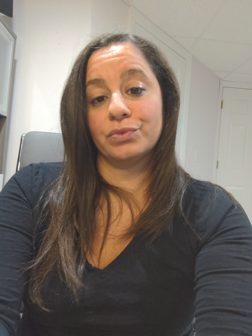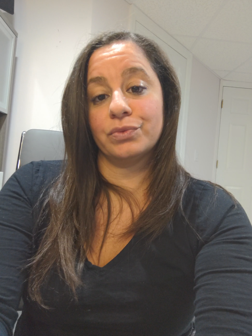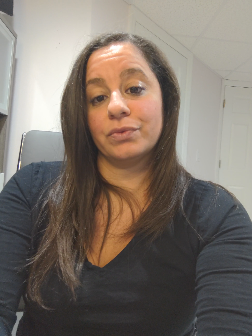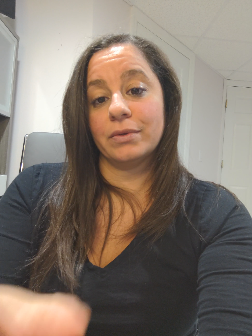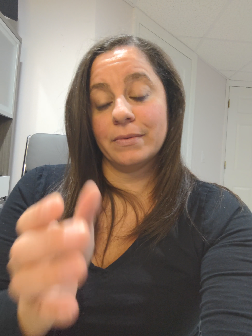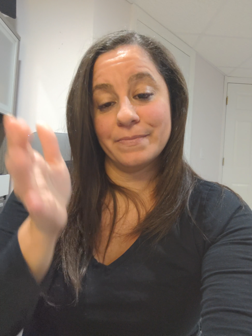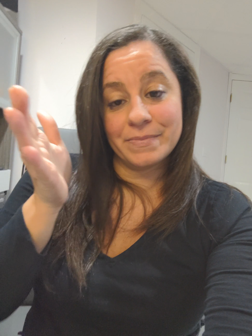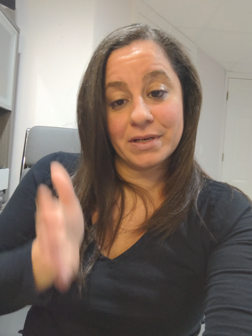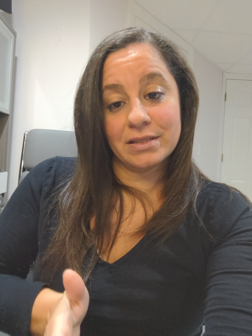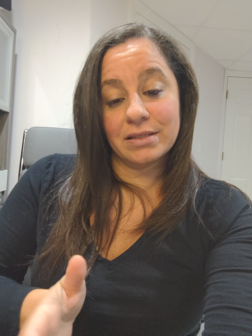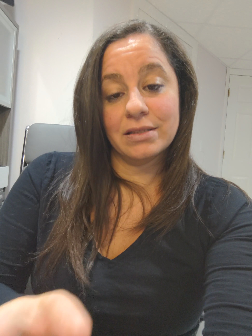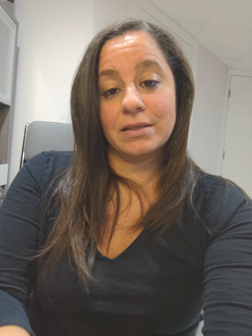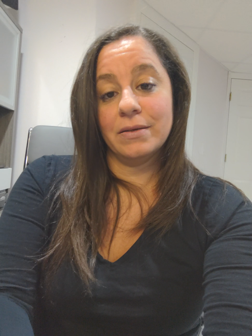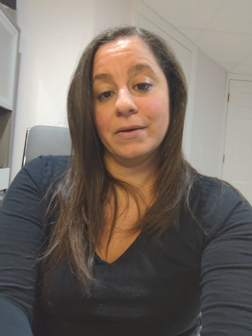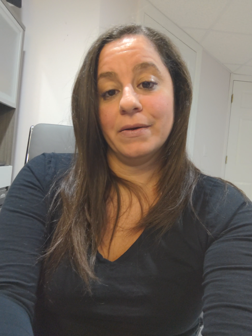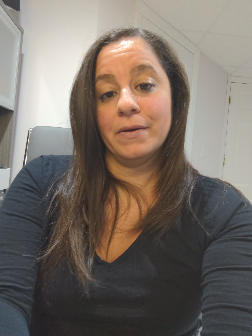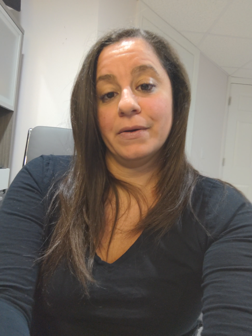beside